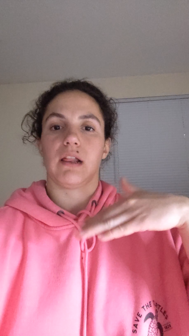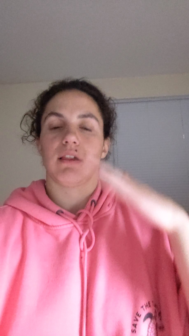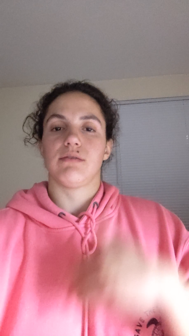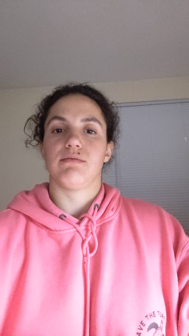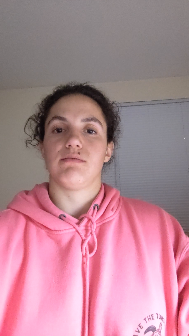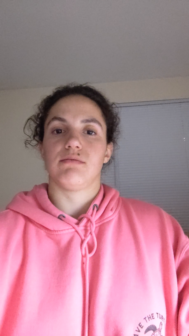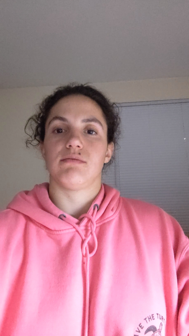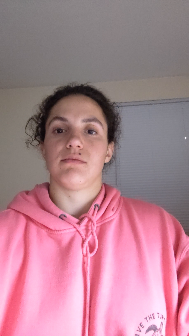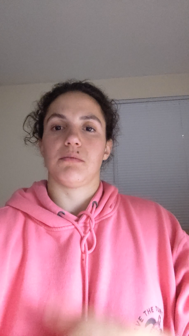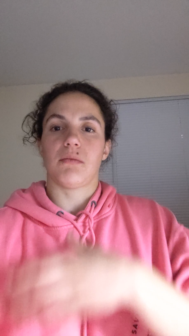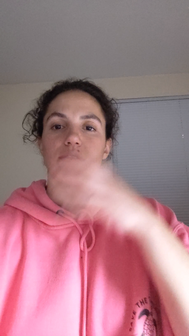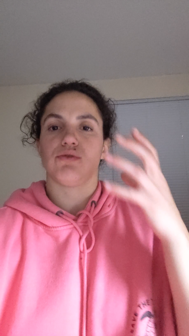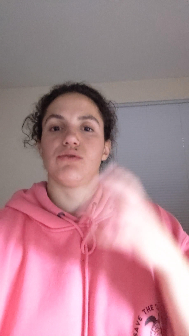much